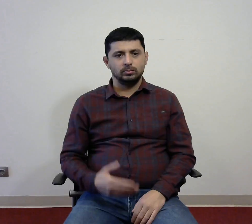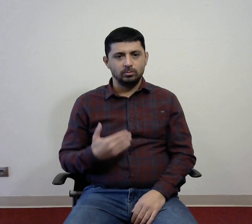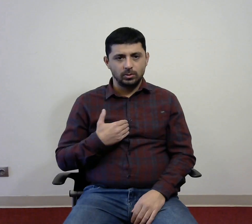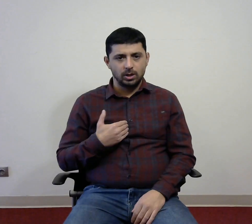mən